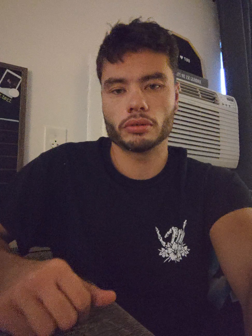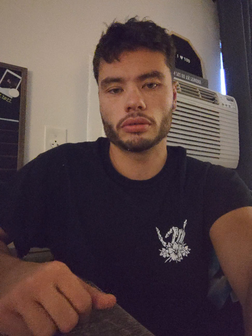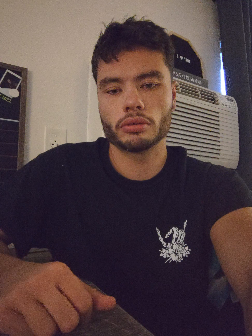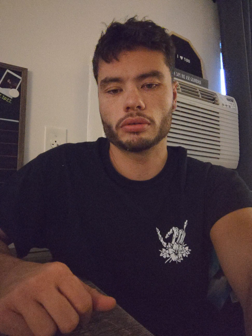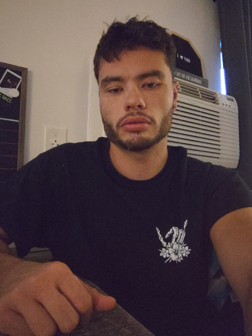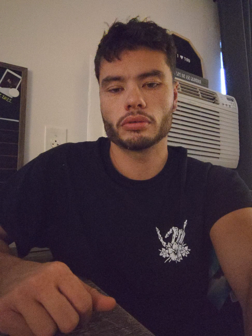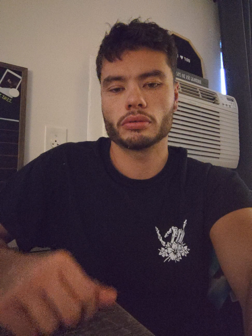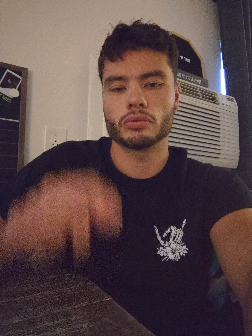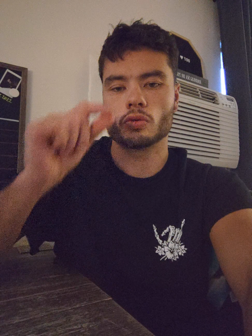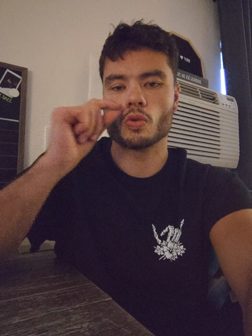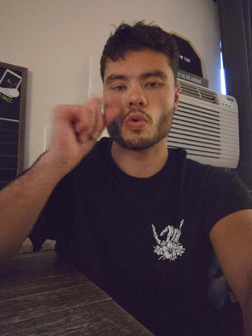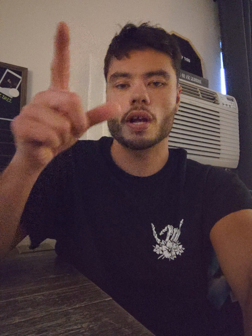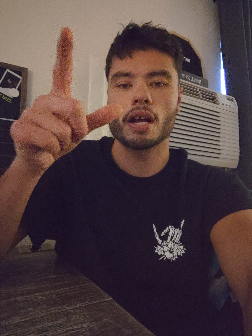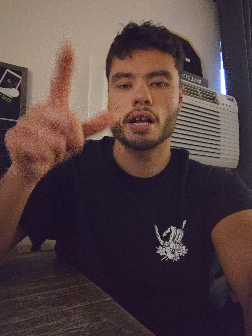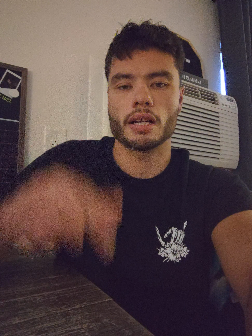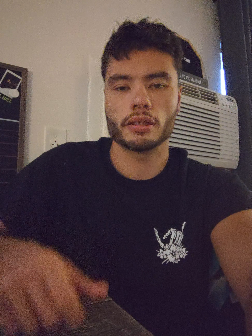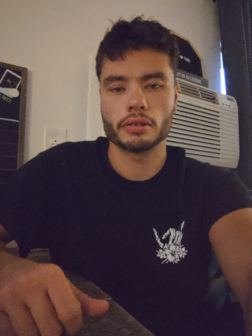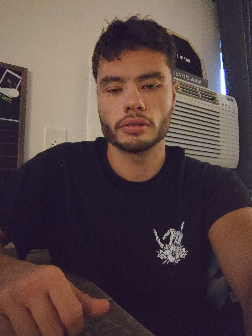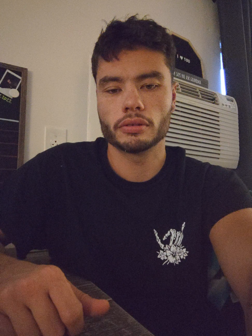wake